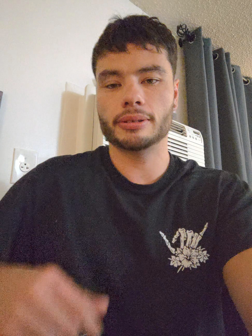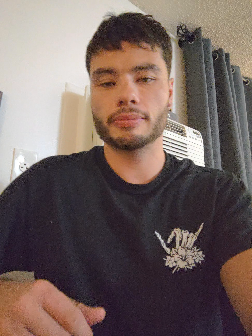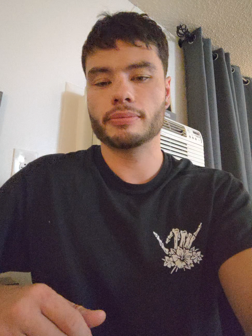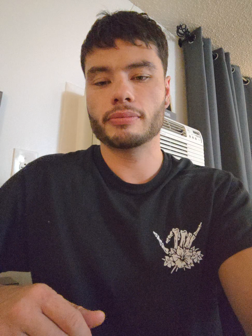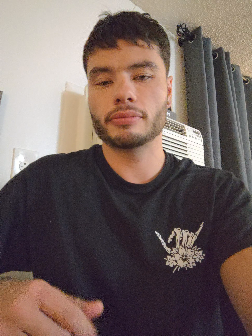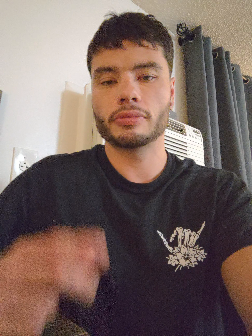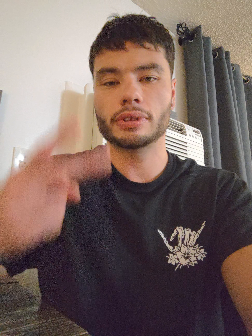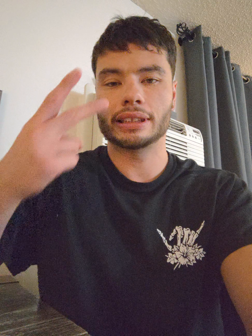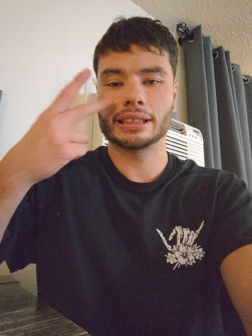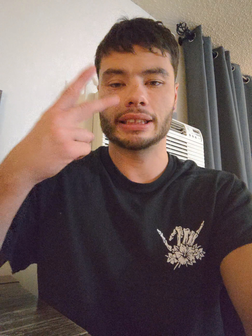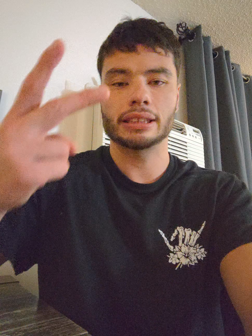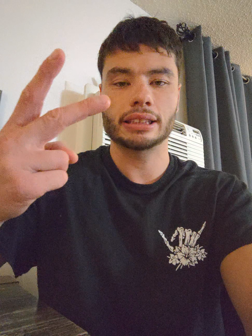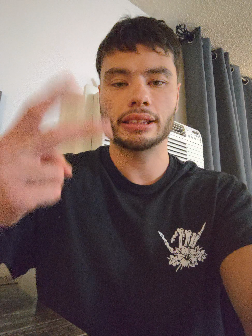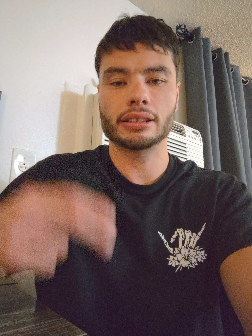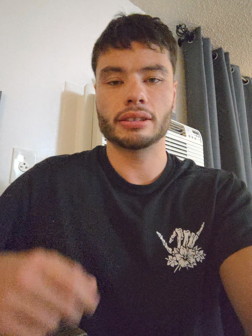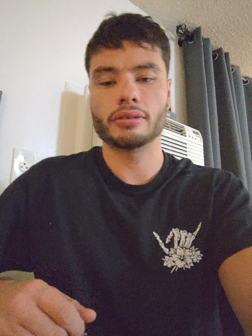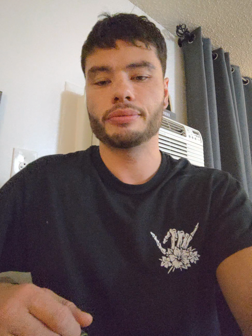see